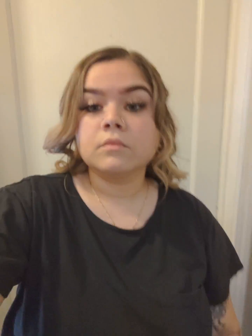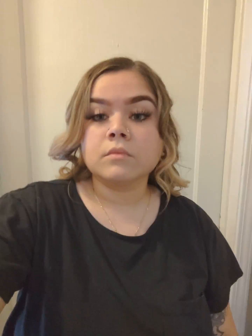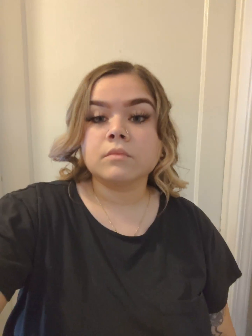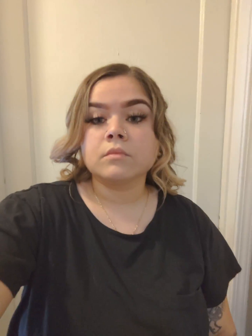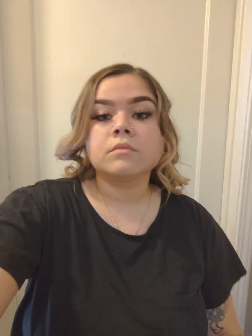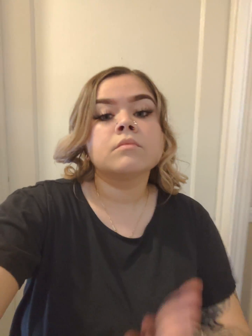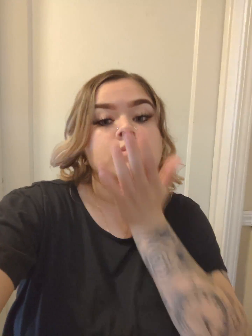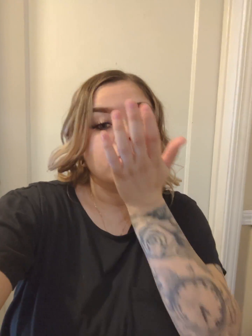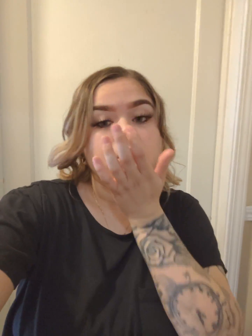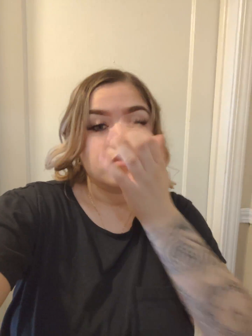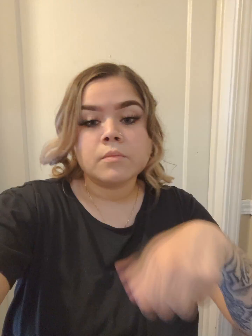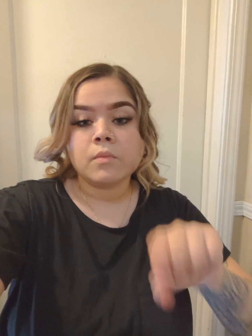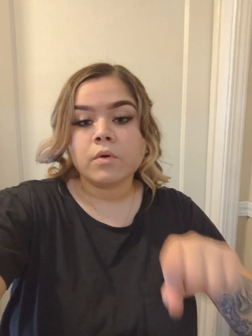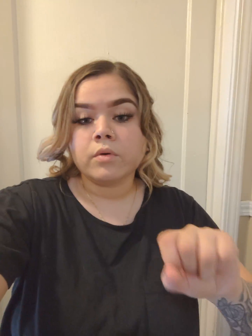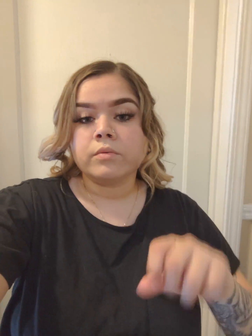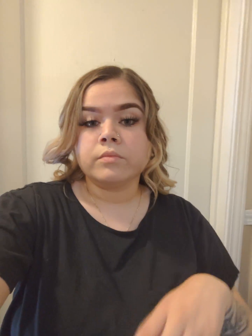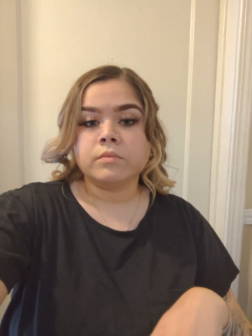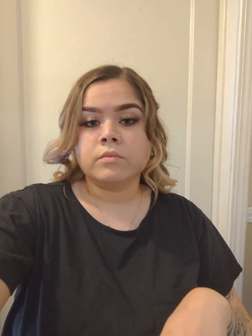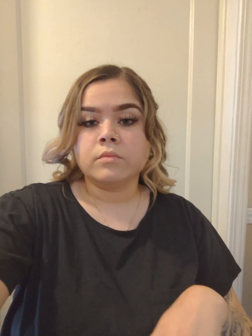lawn mower